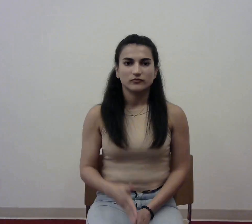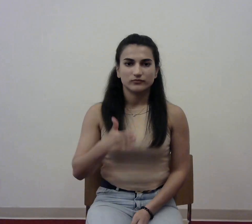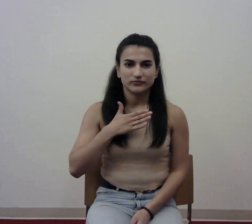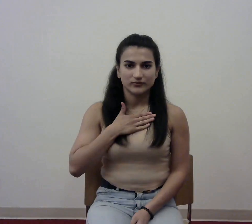mən